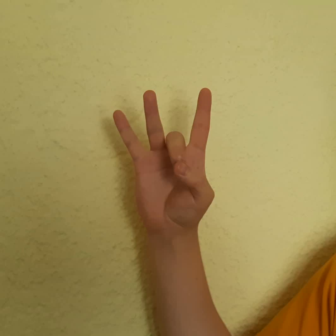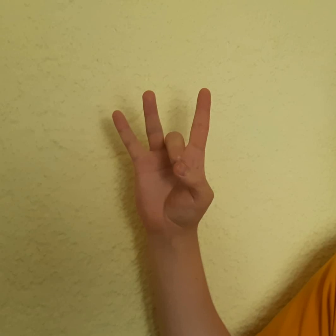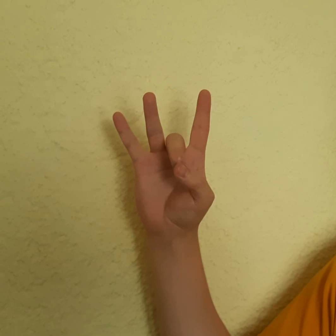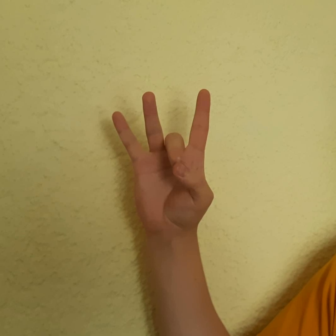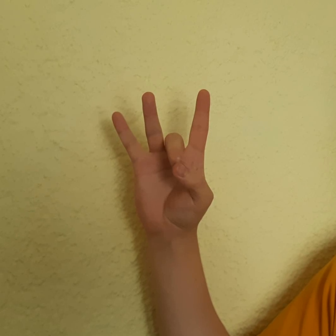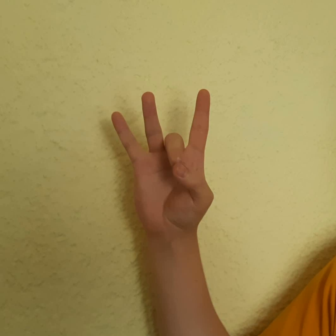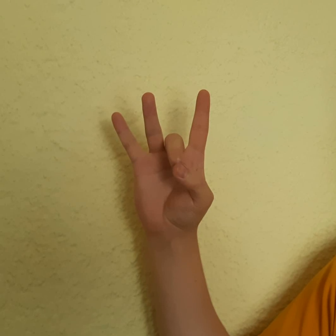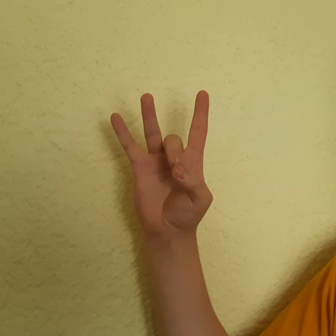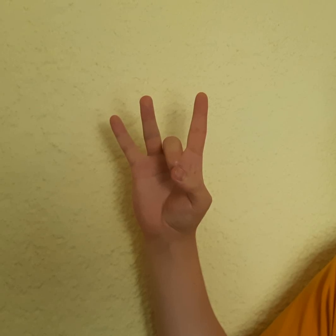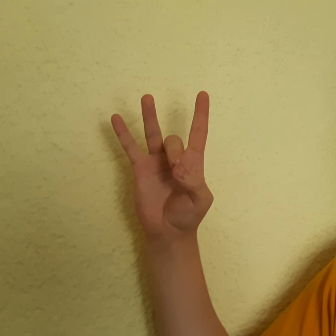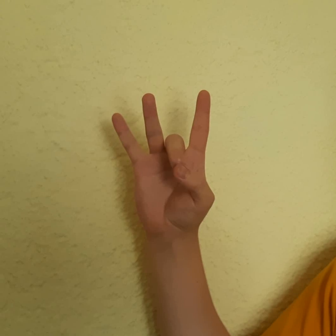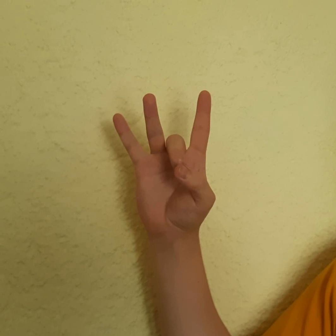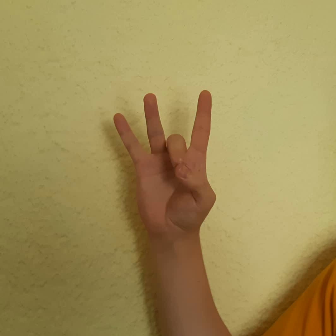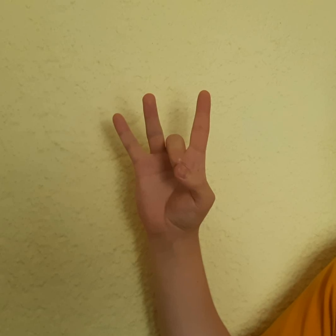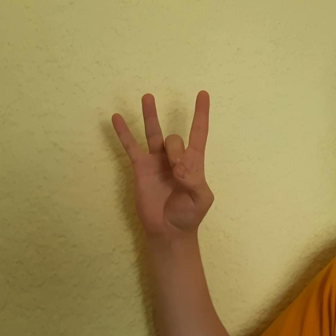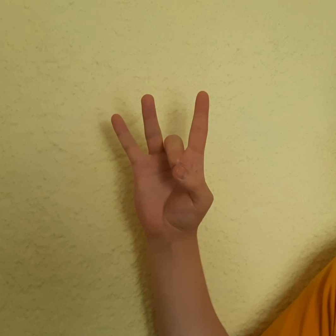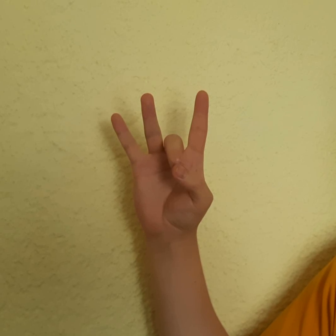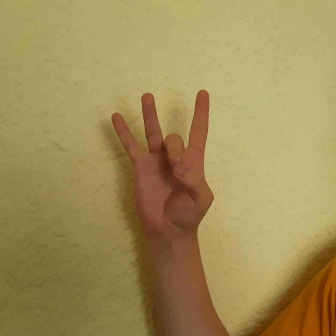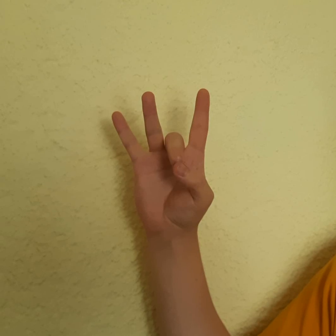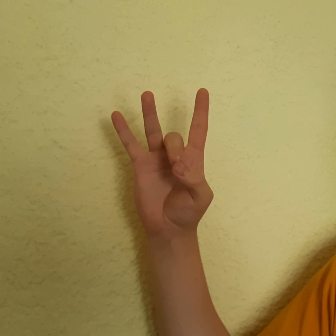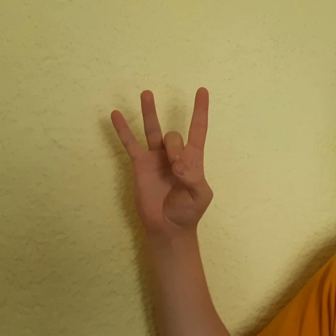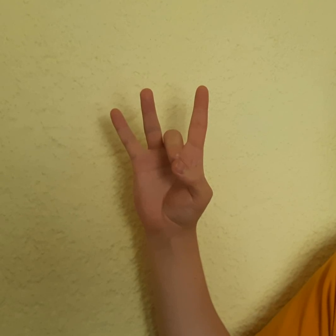Р